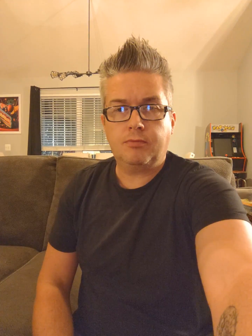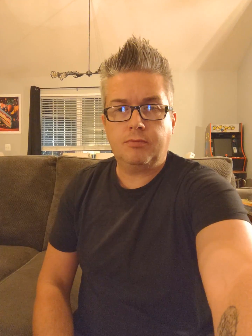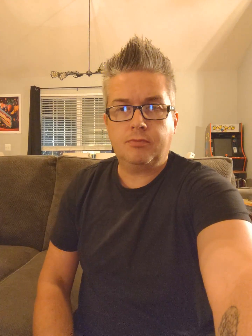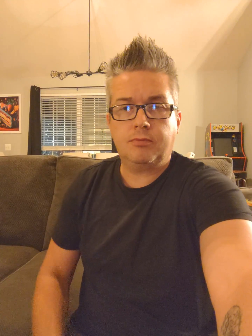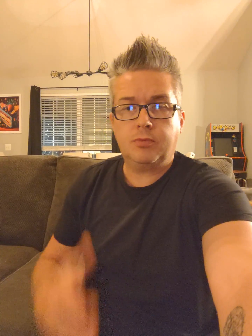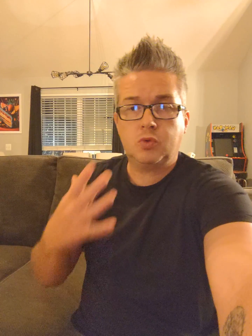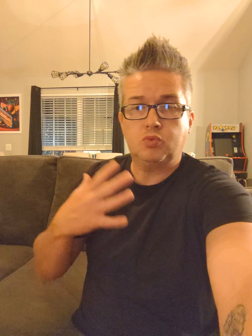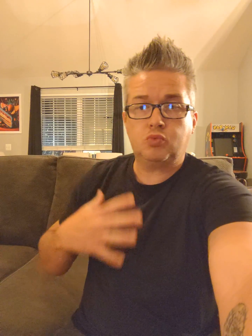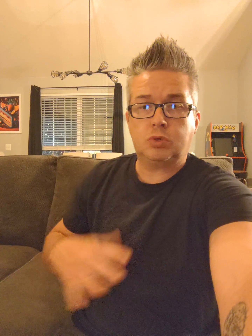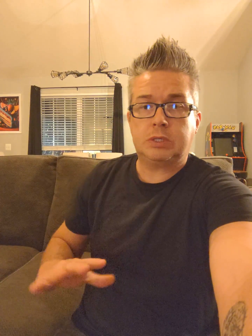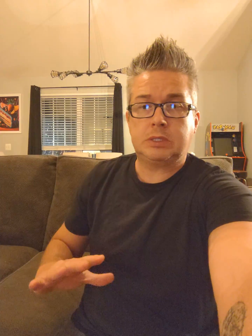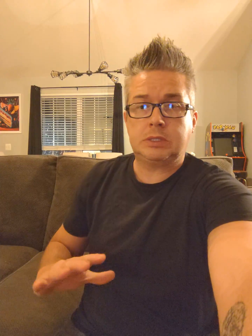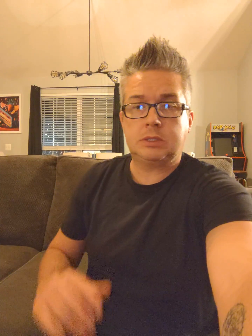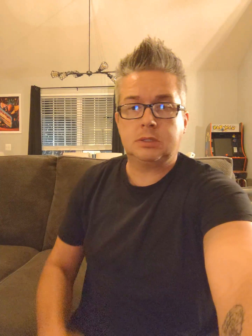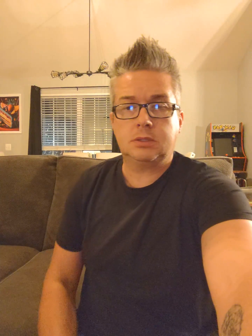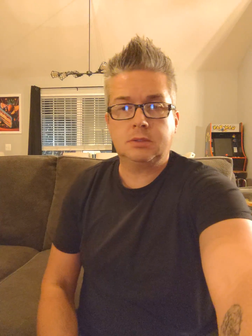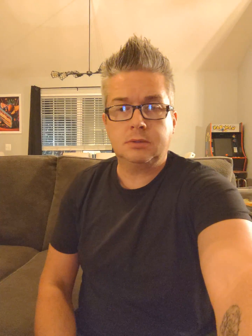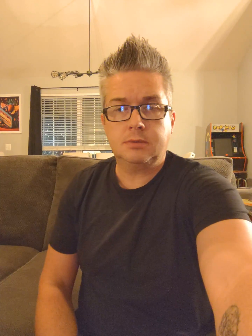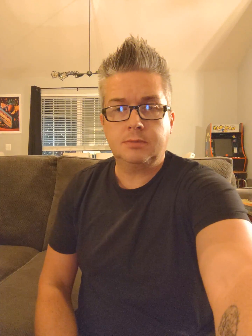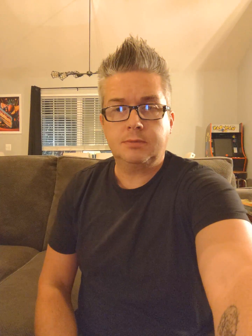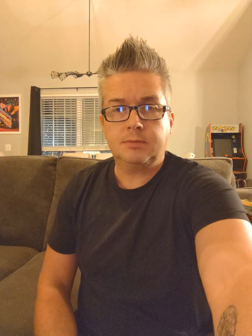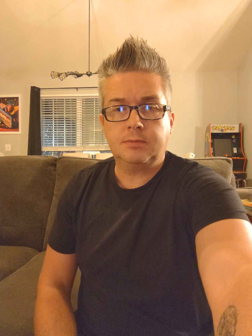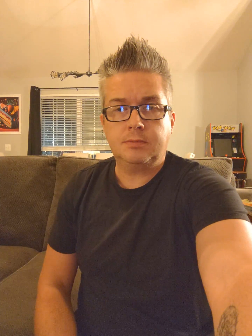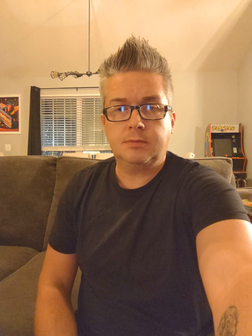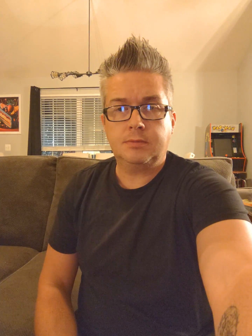dress